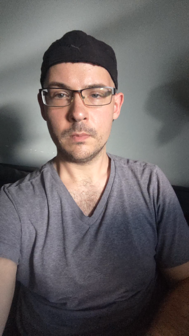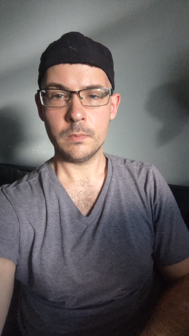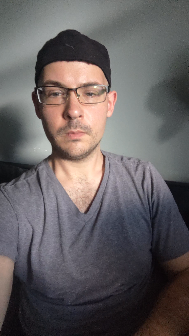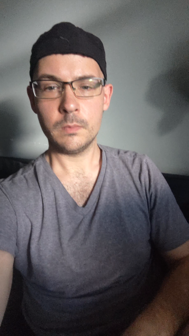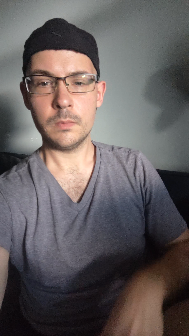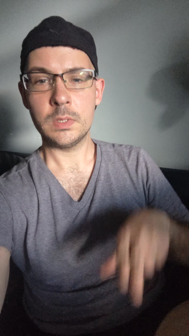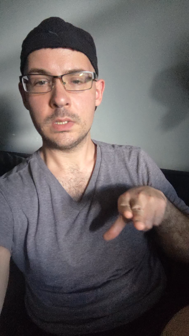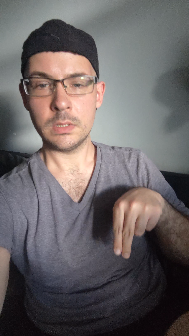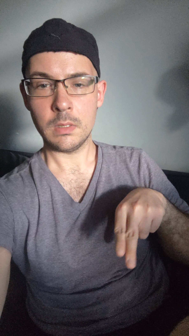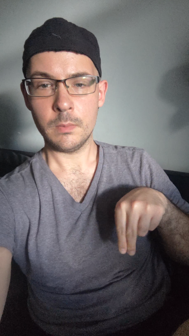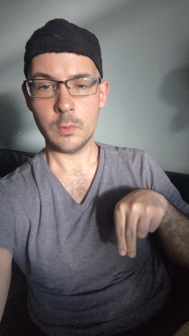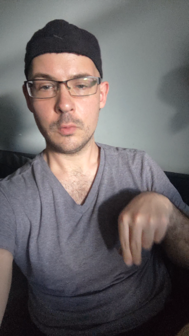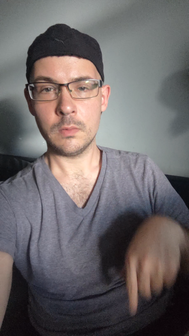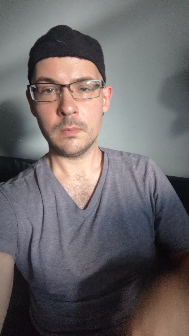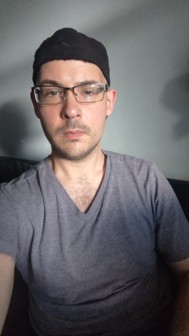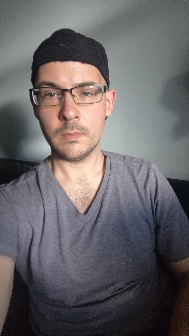diaper